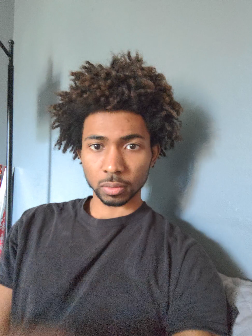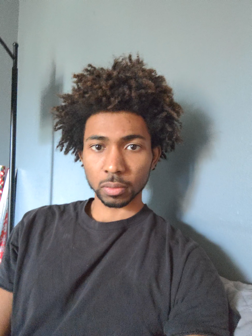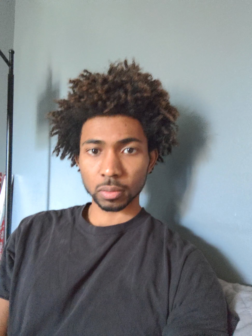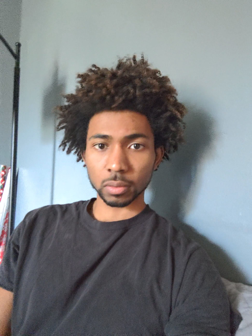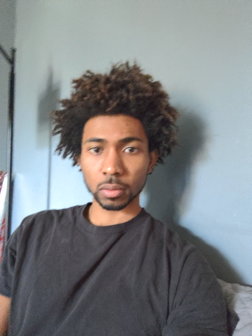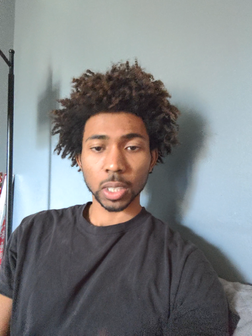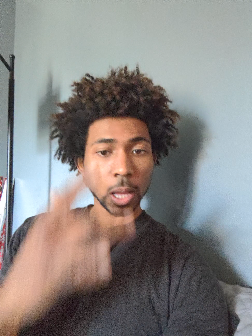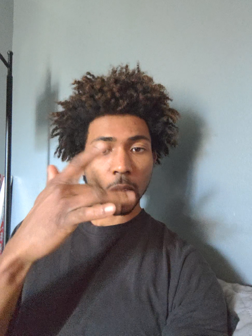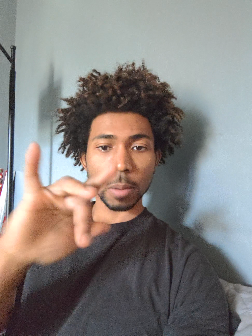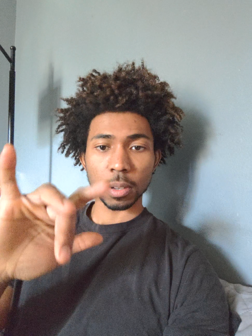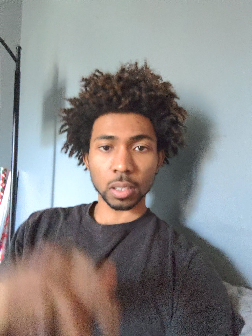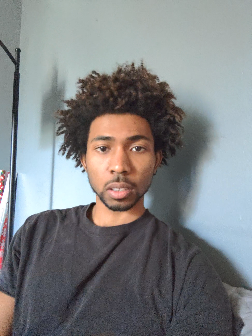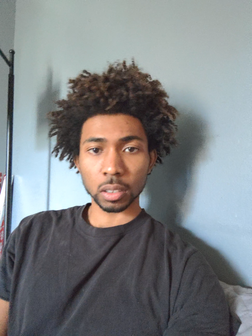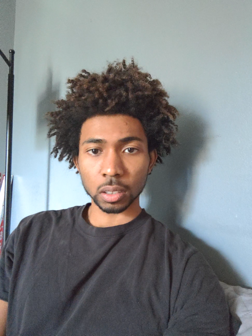empty